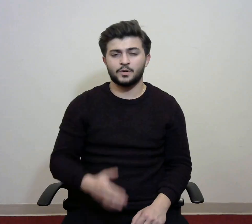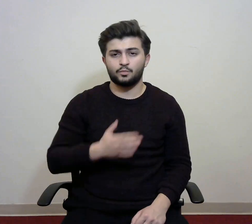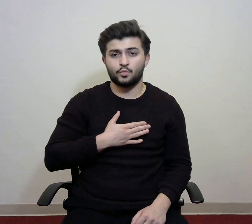mənim